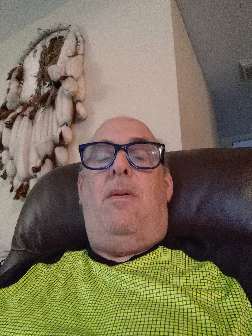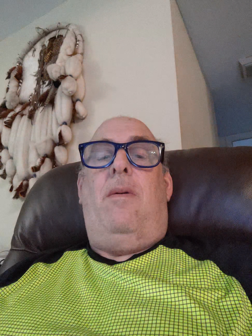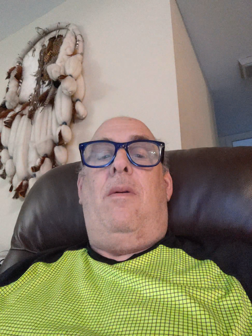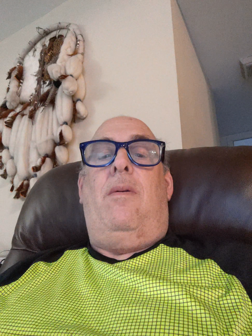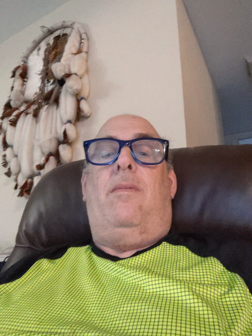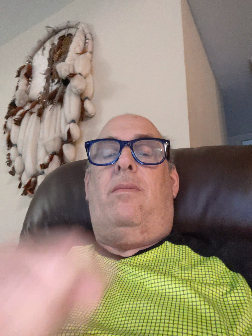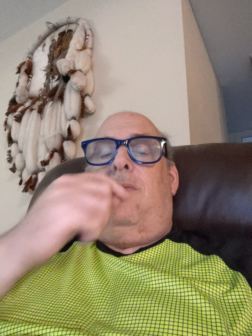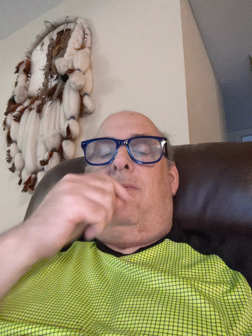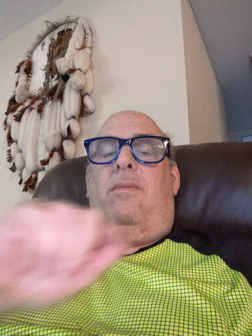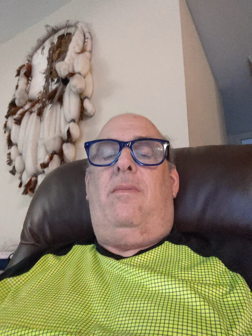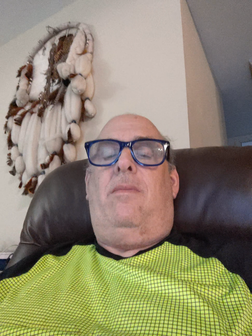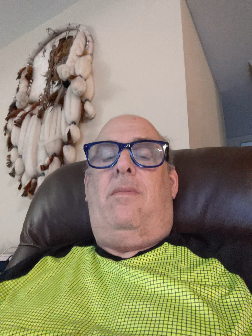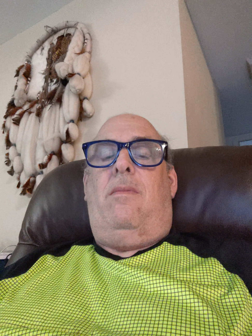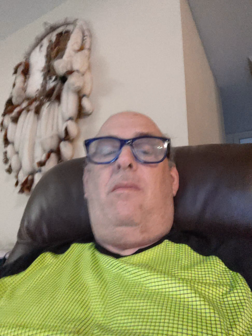pencil